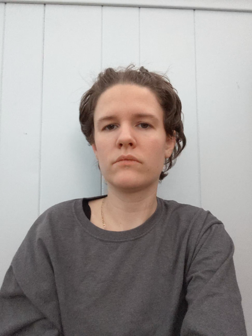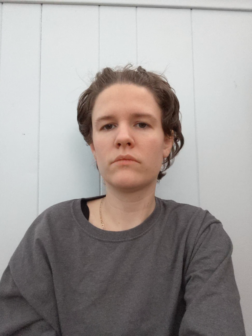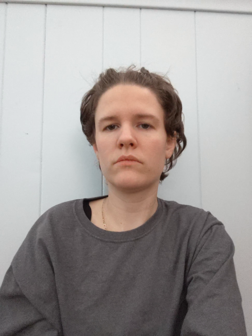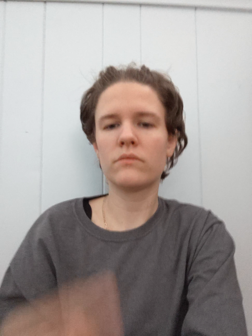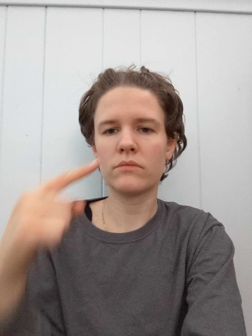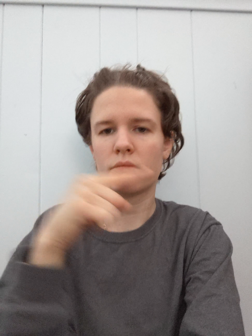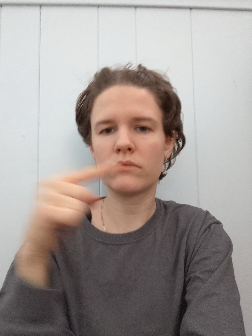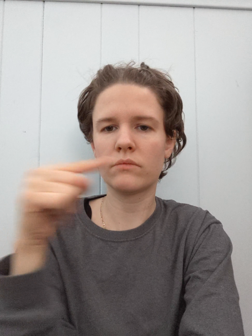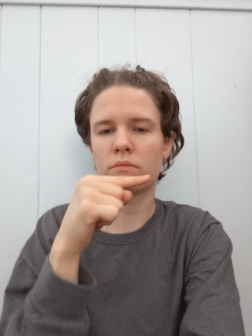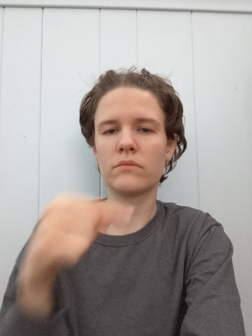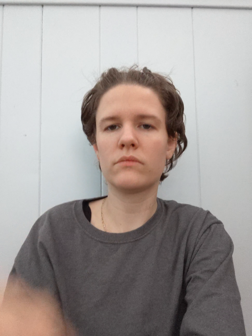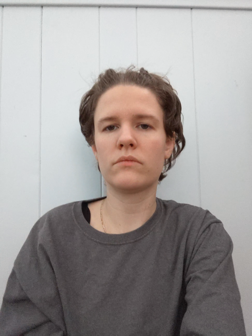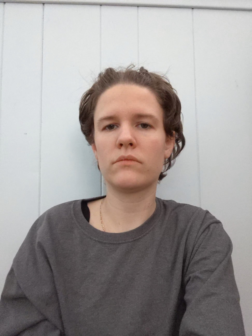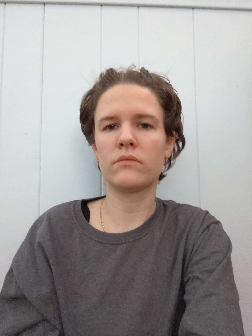toothbrush